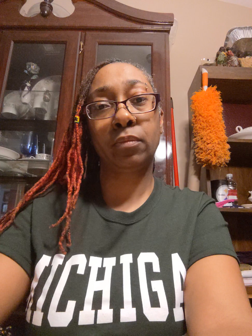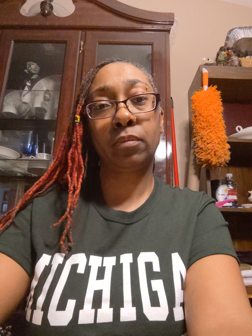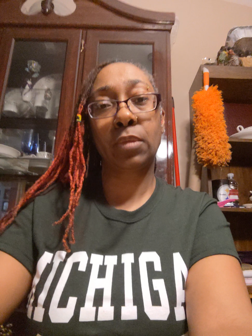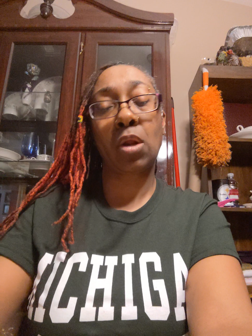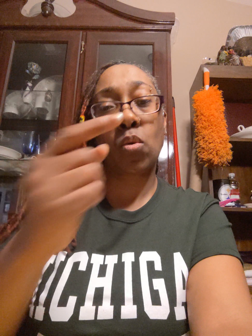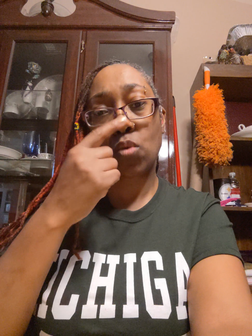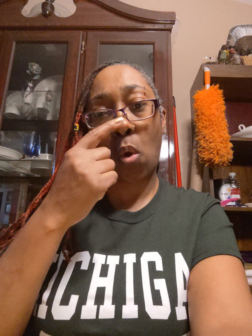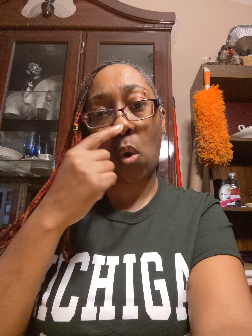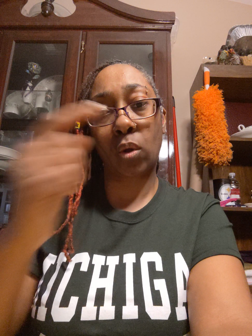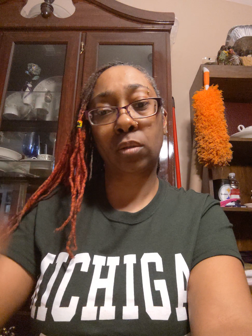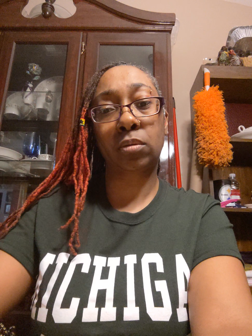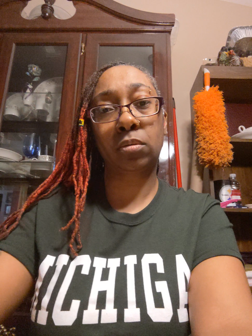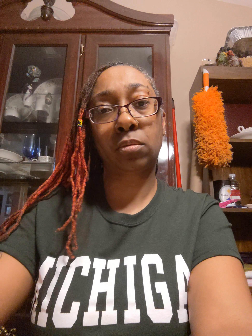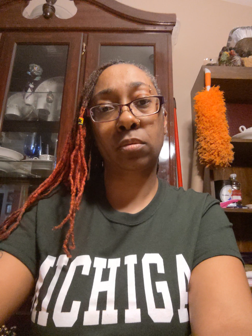nose